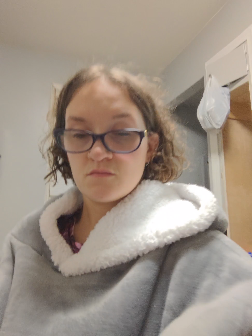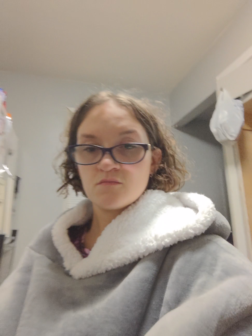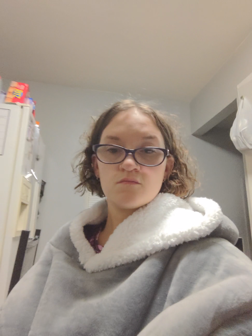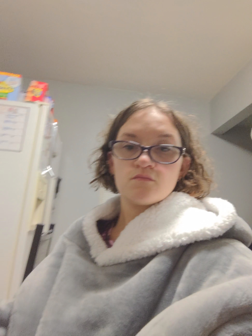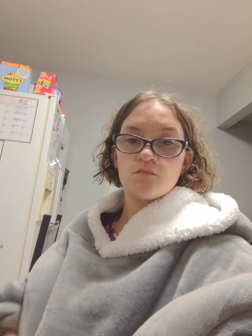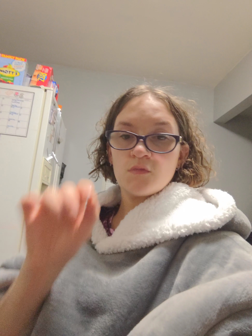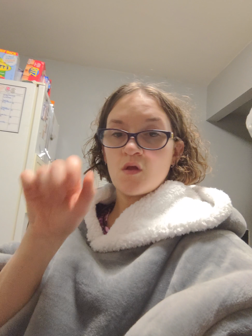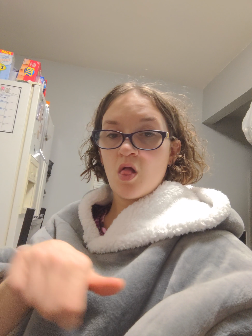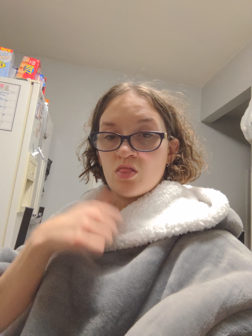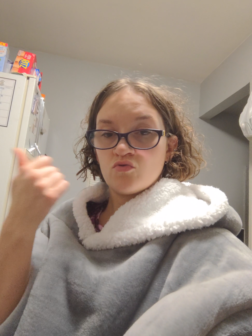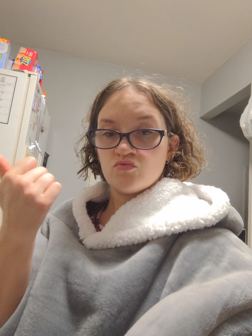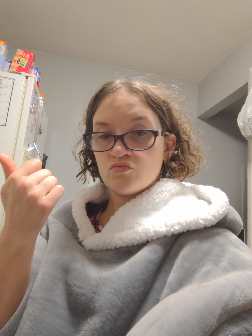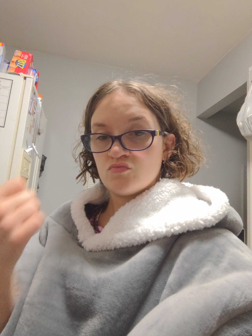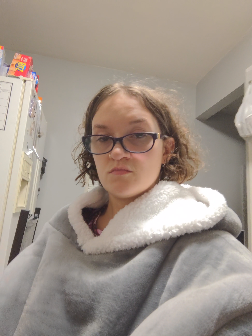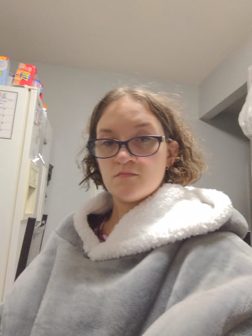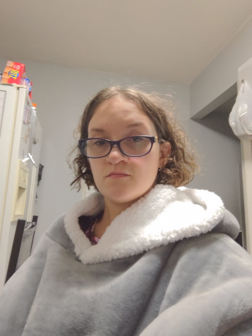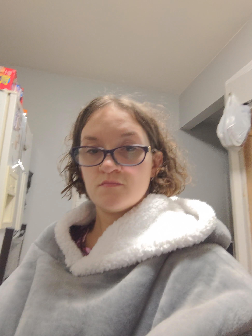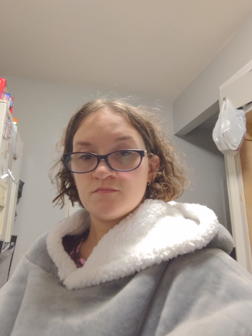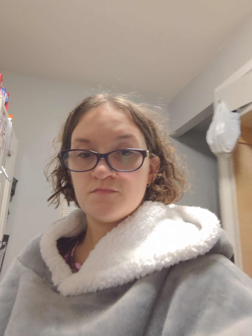another